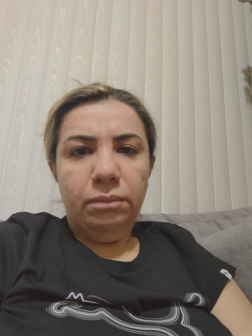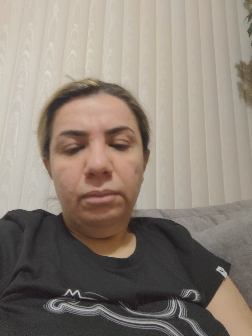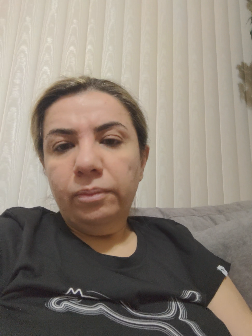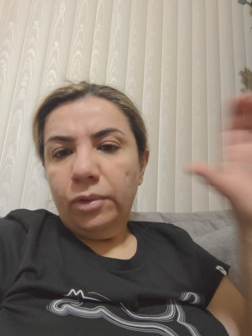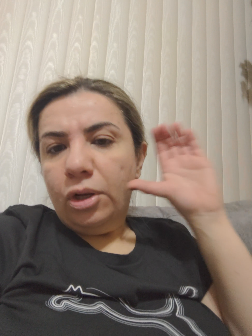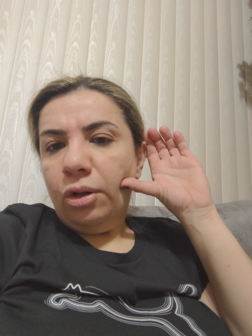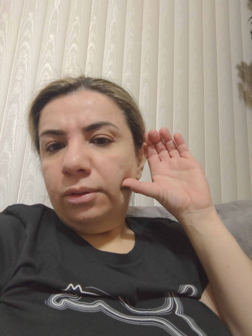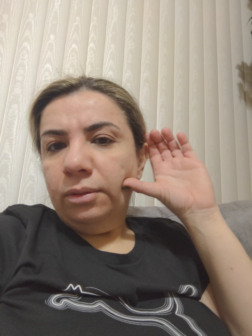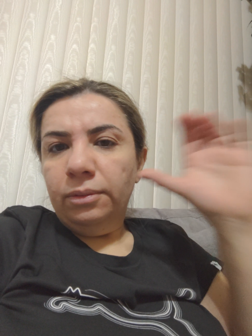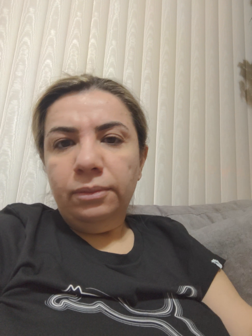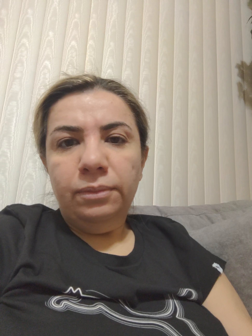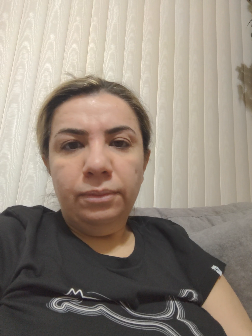listen